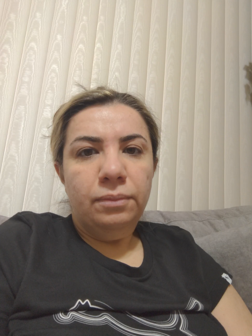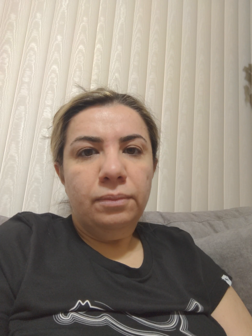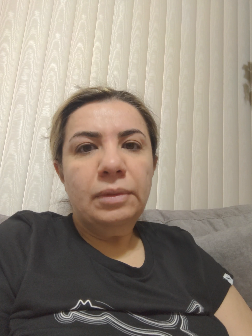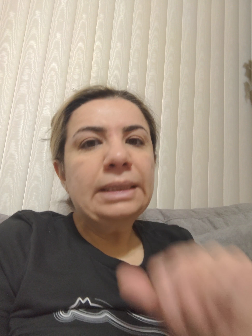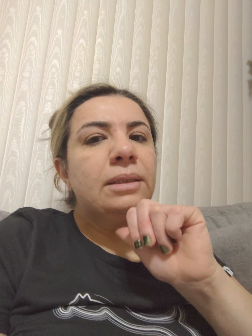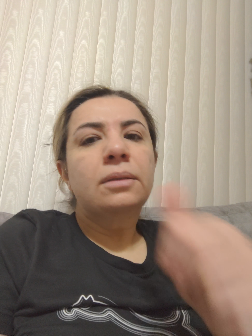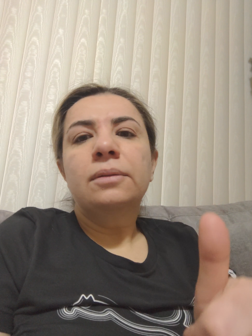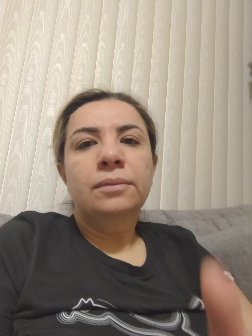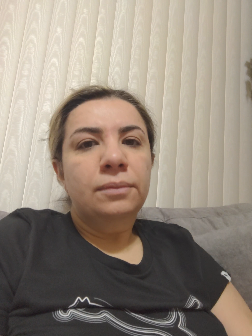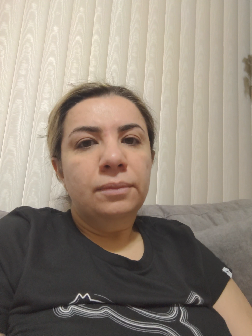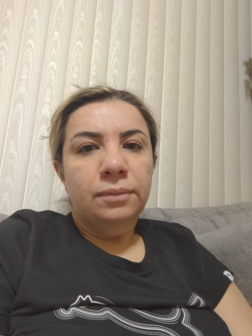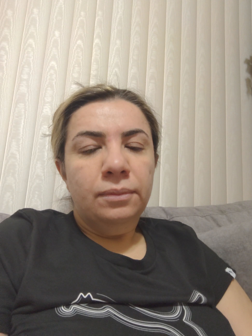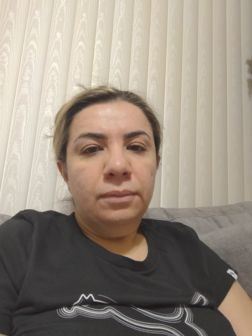not